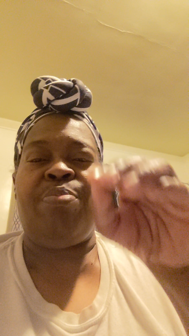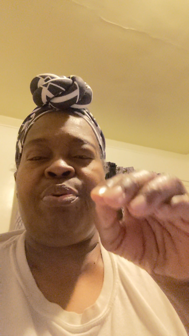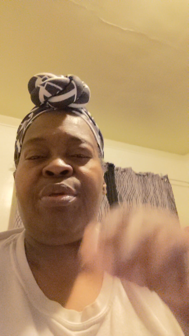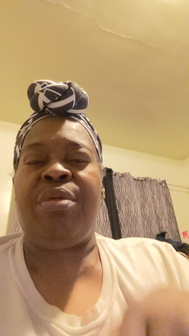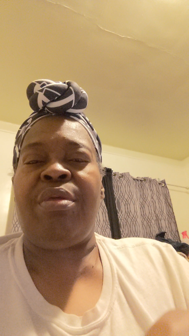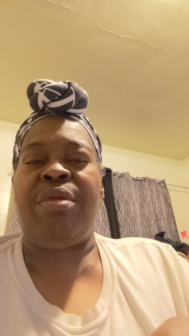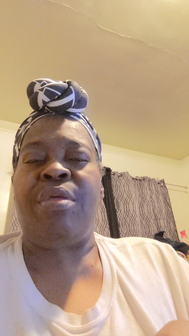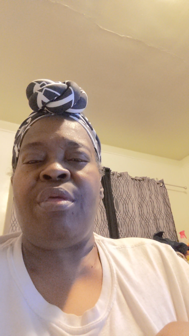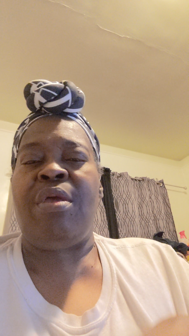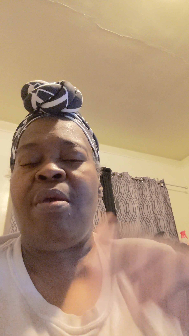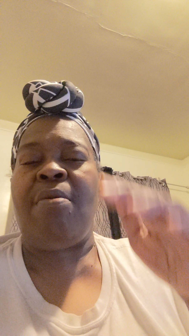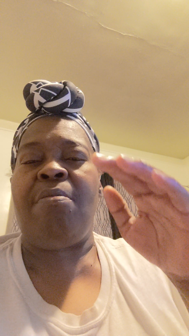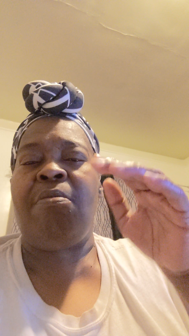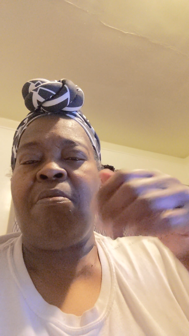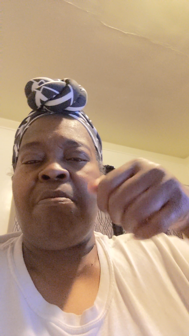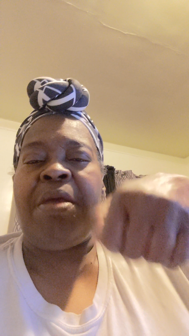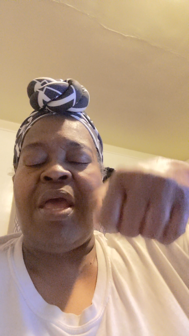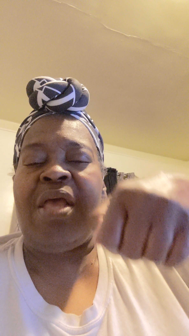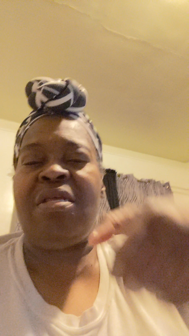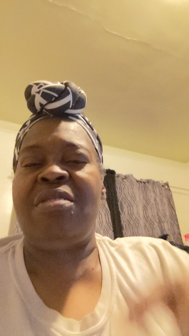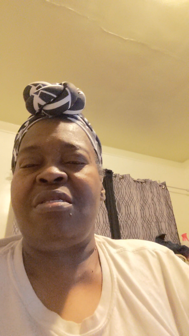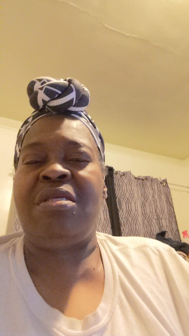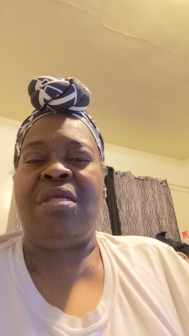basket